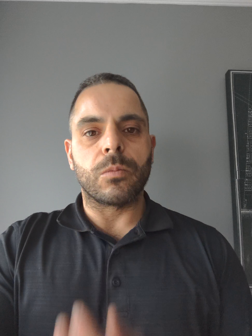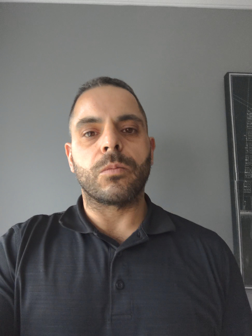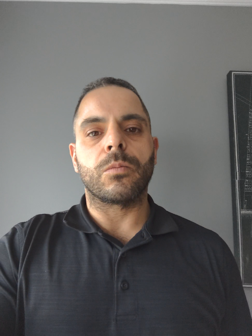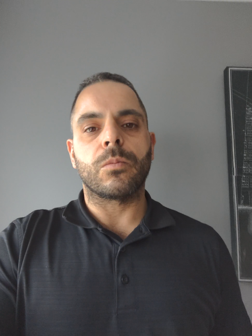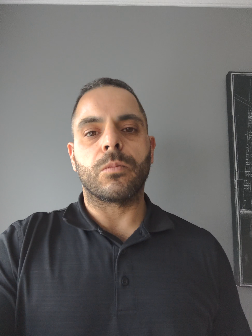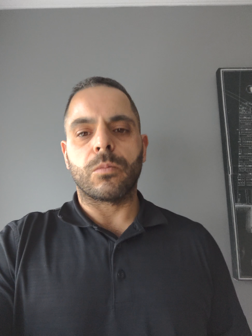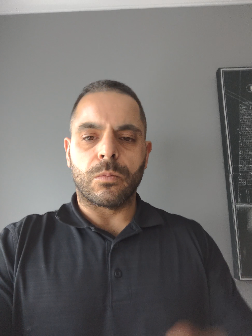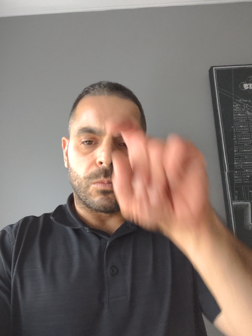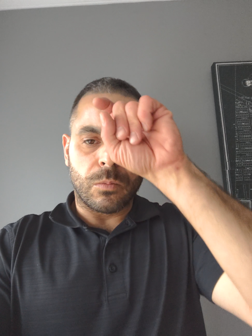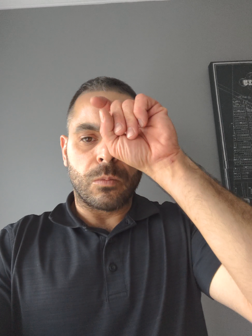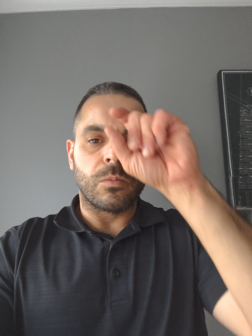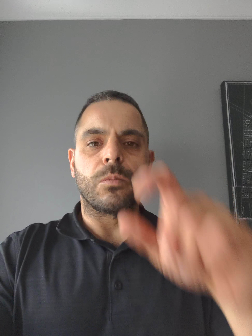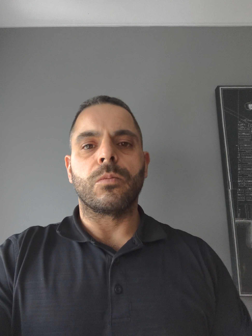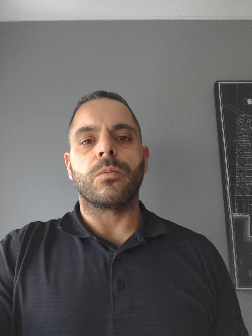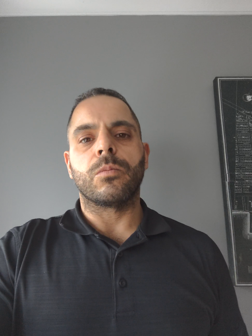puzzle